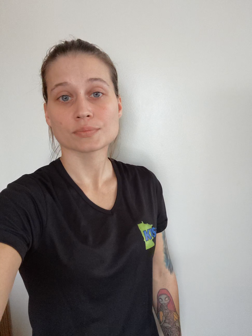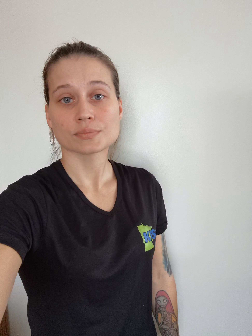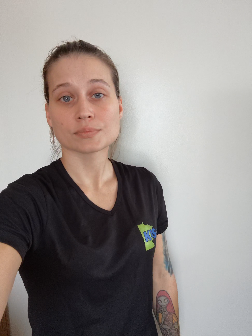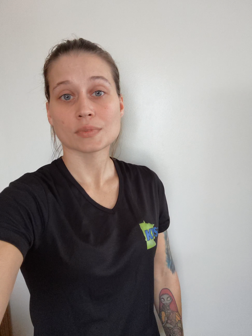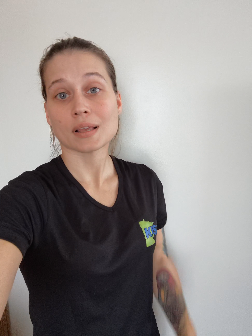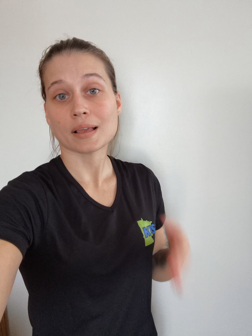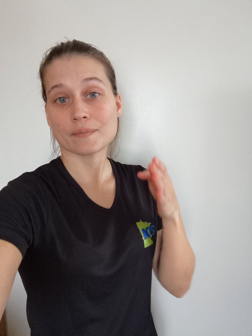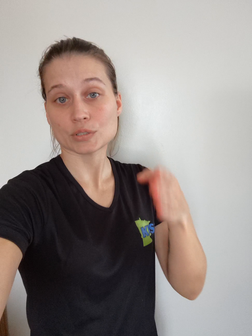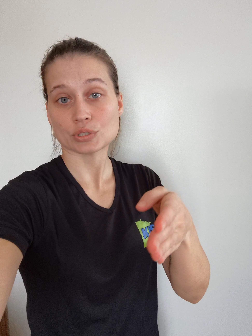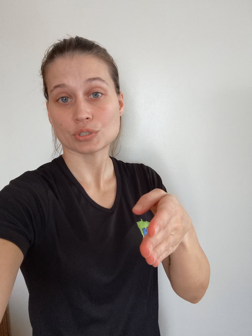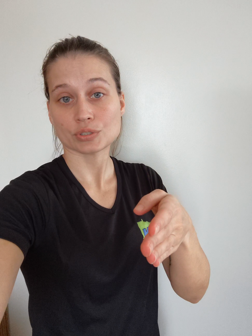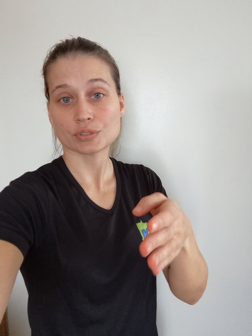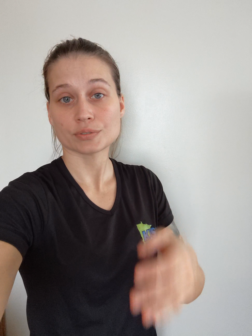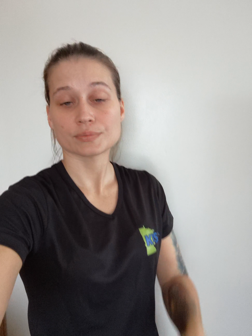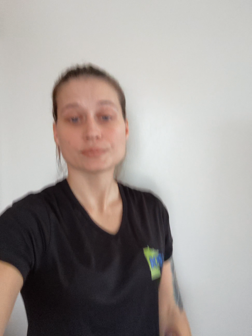after